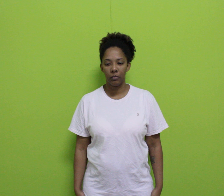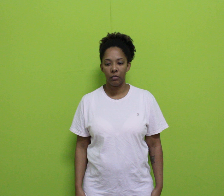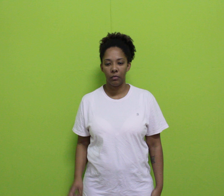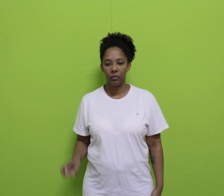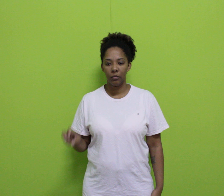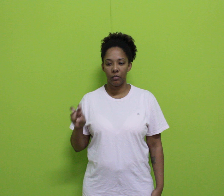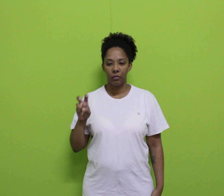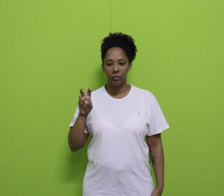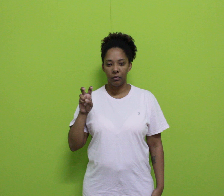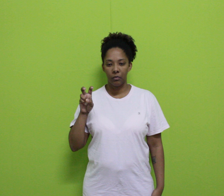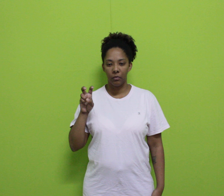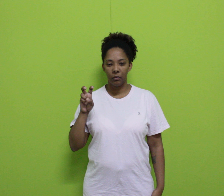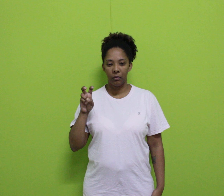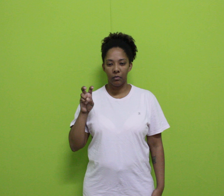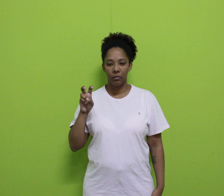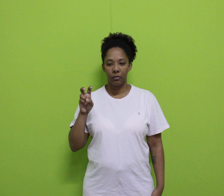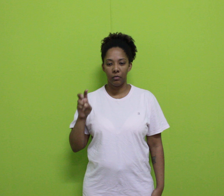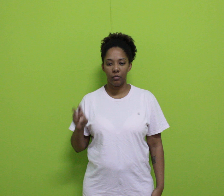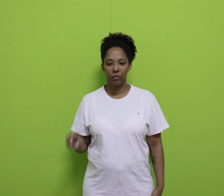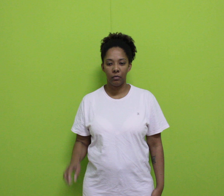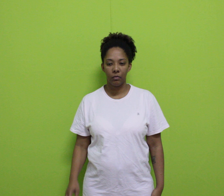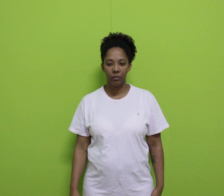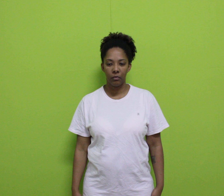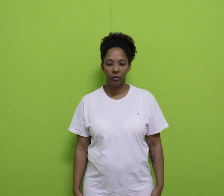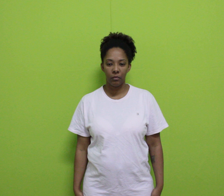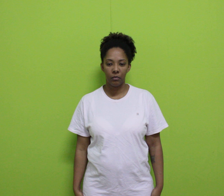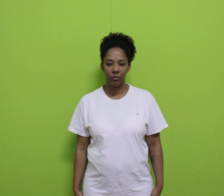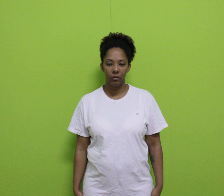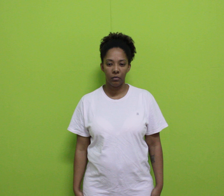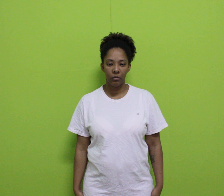cinco